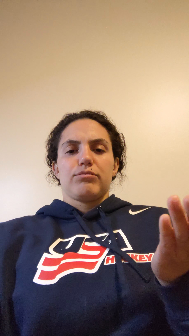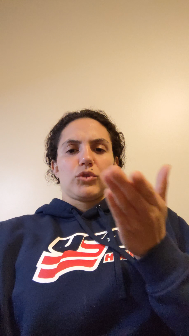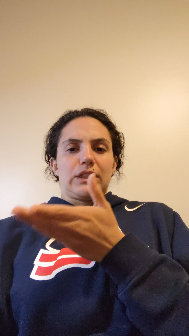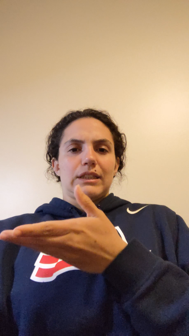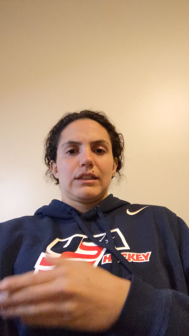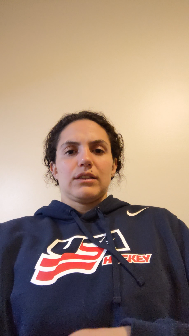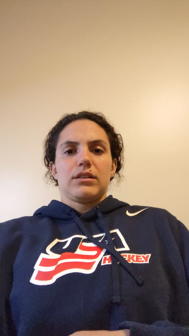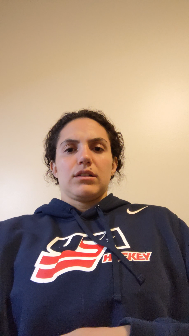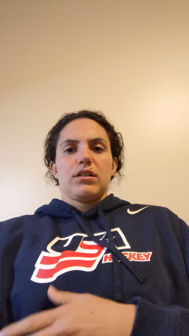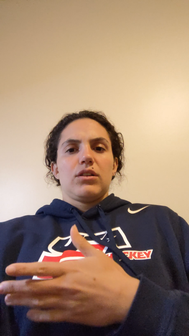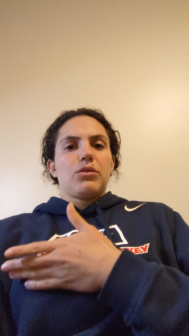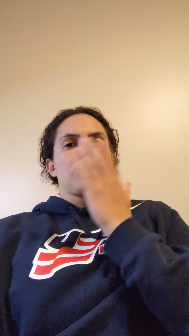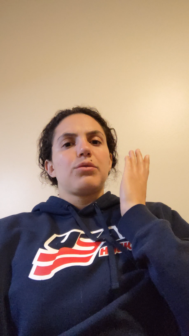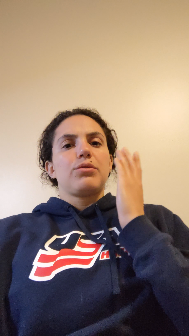all gone